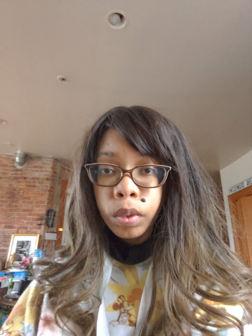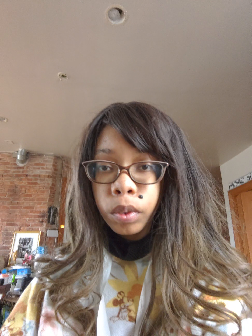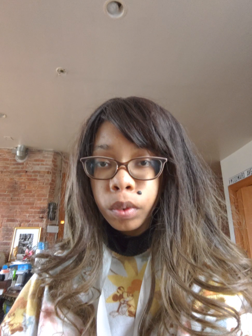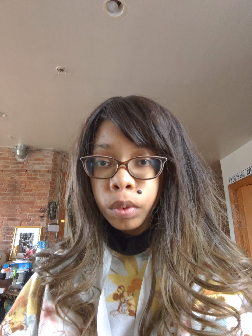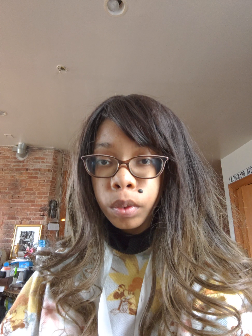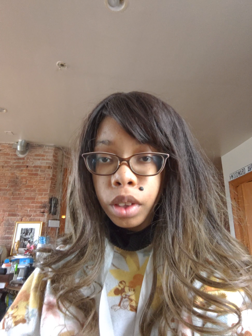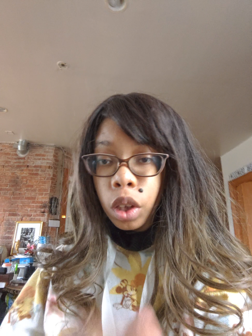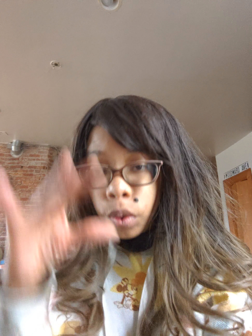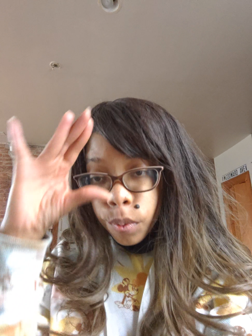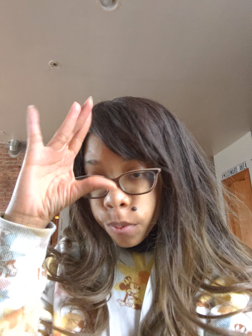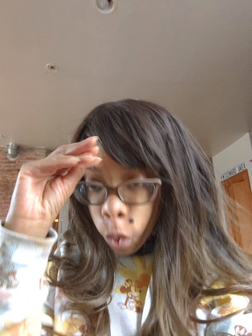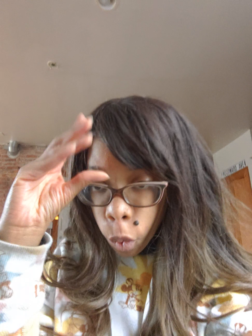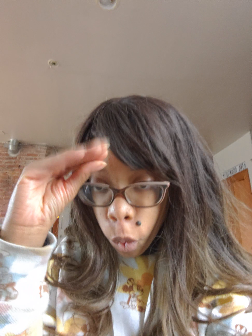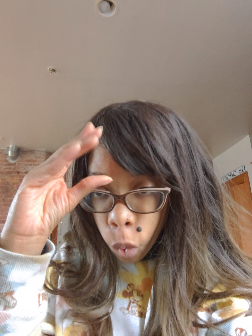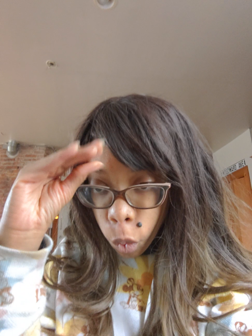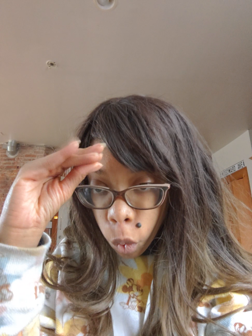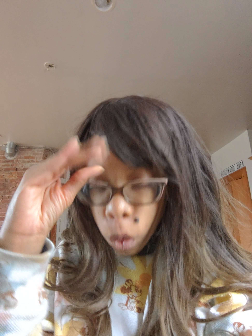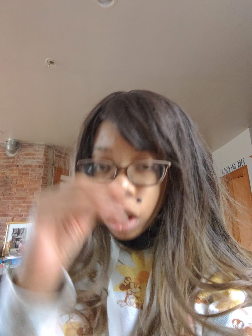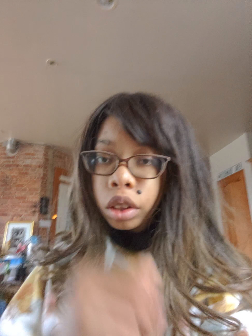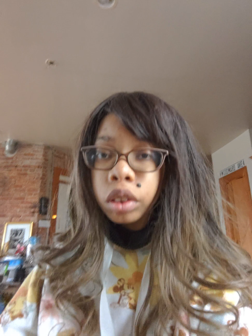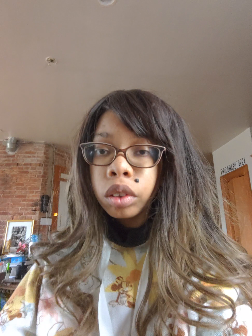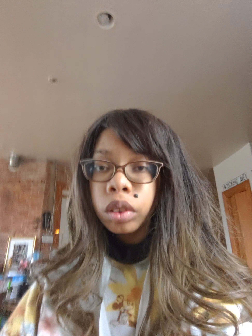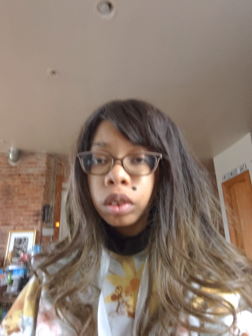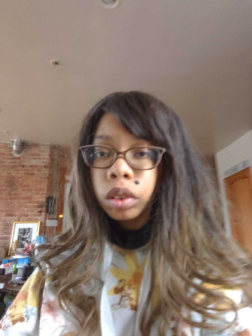boy